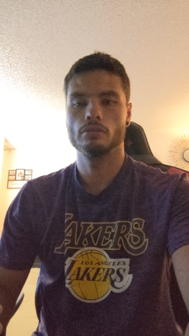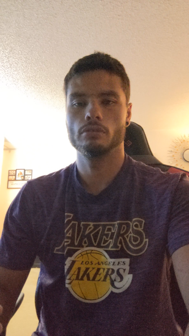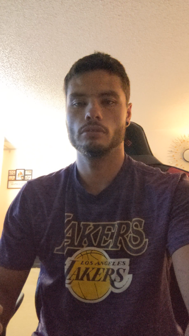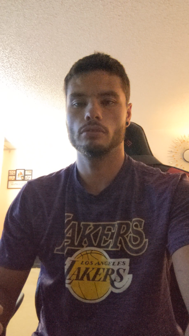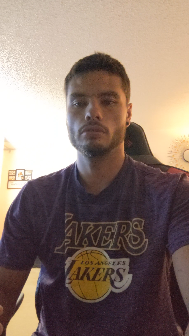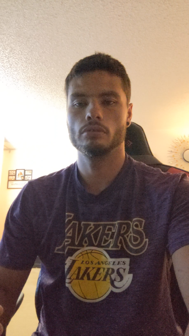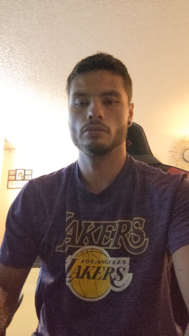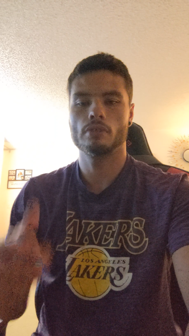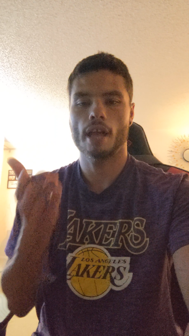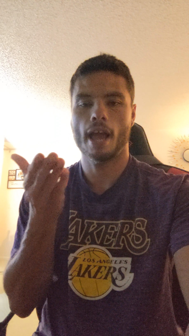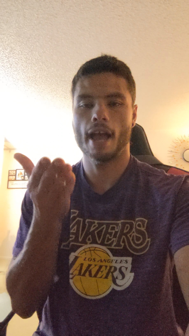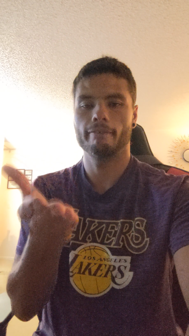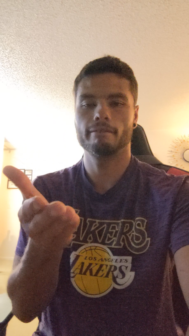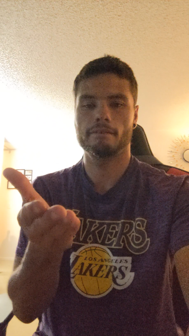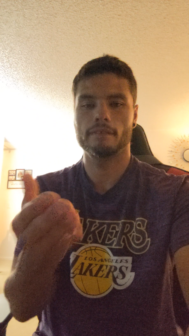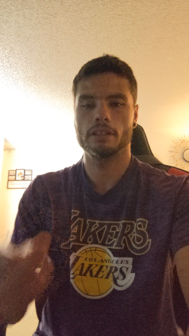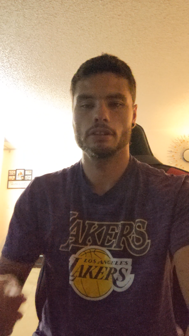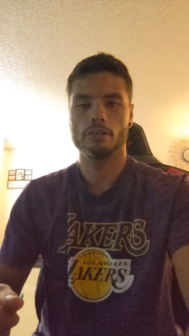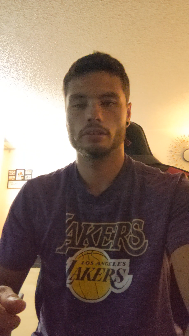oven